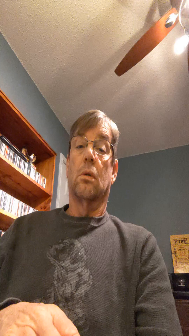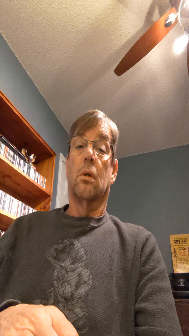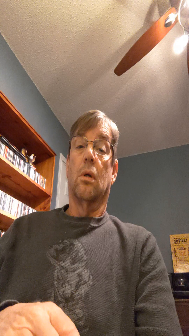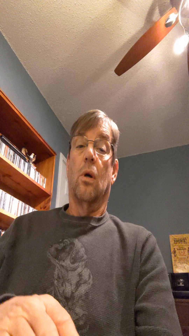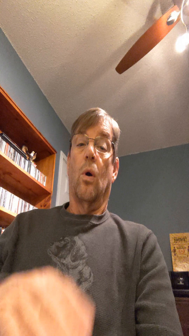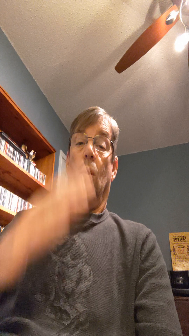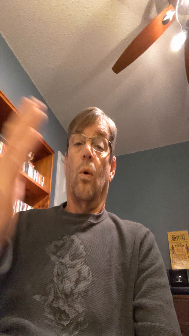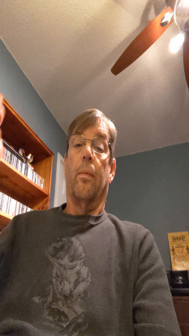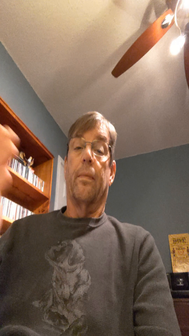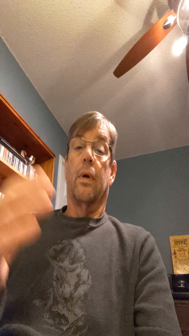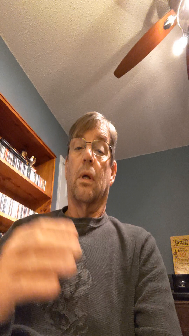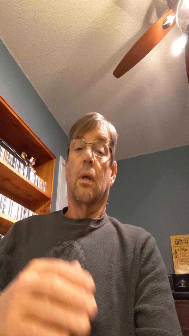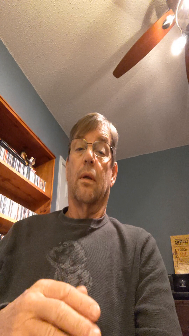open